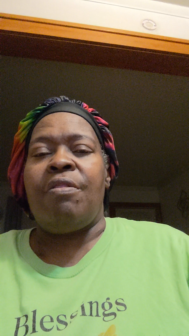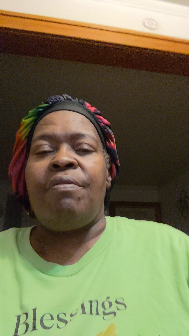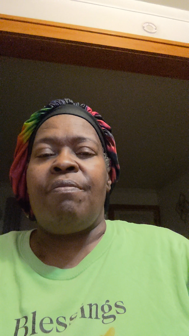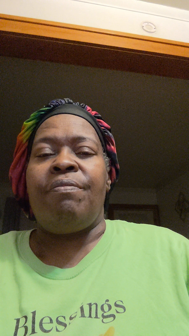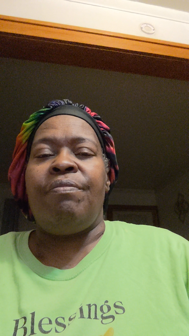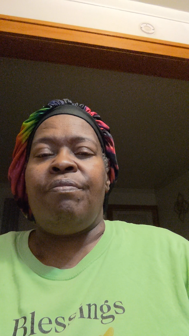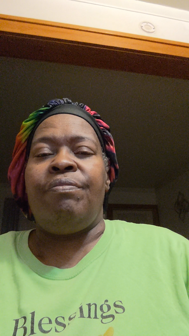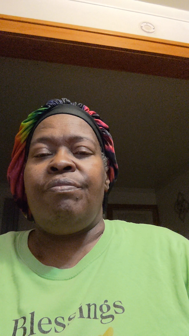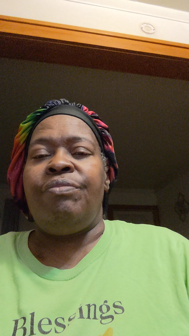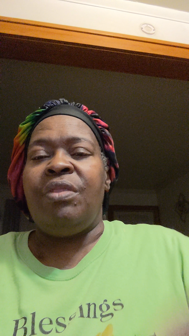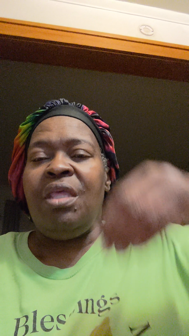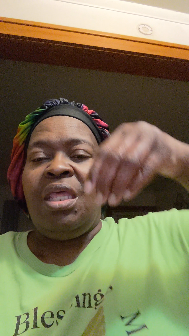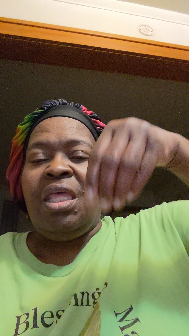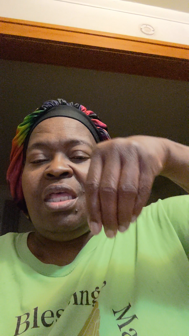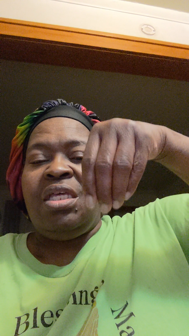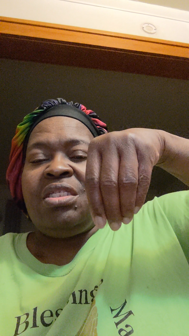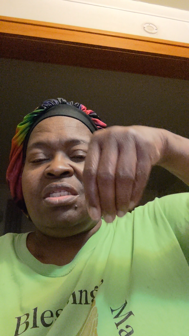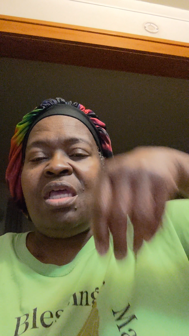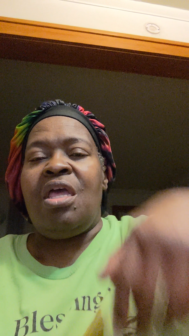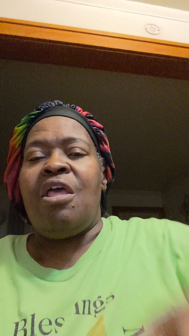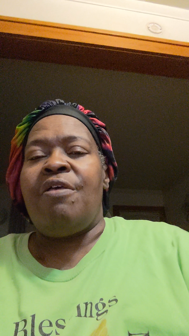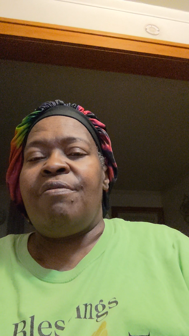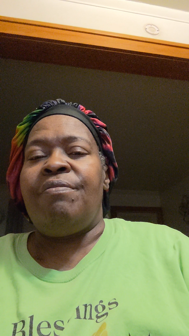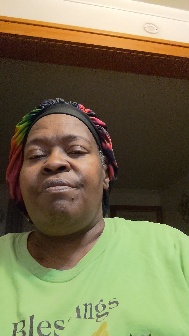inside